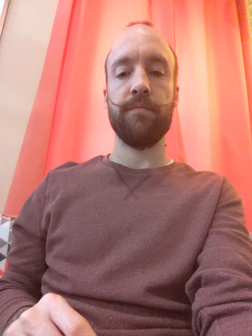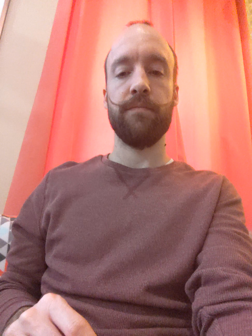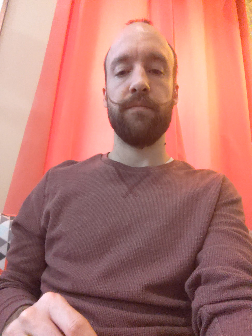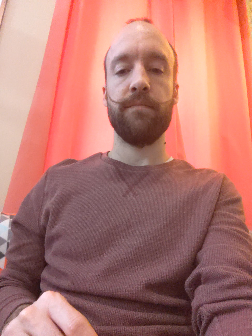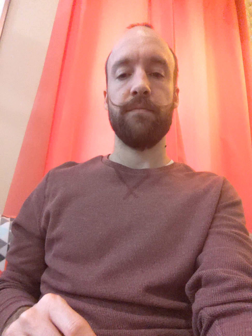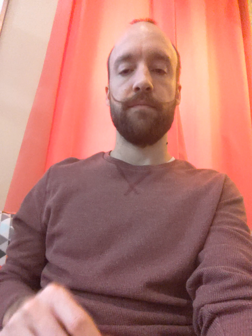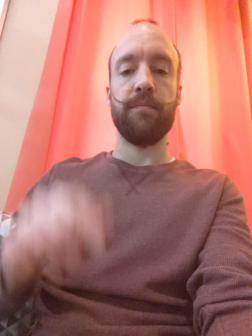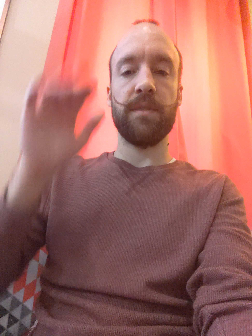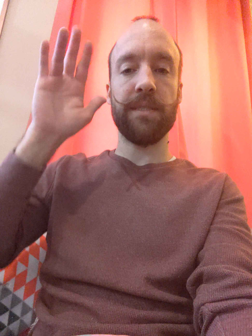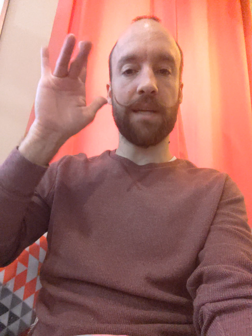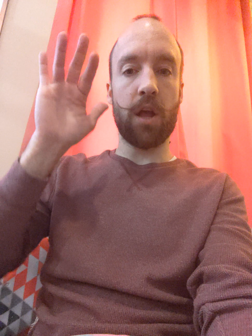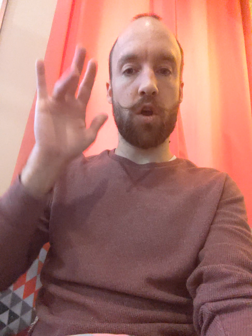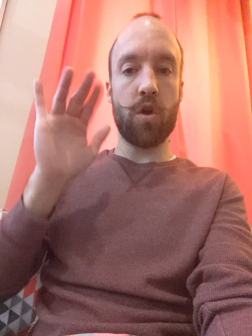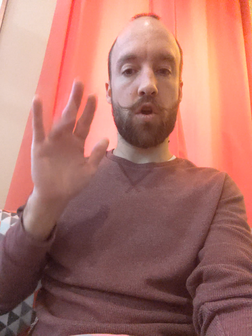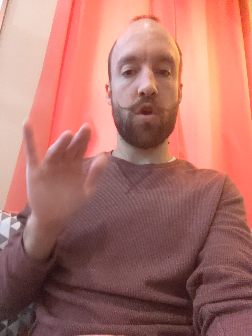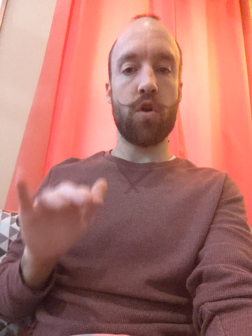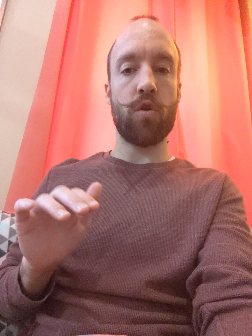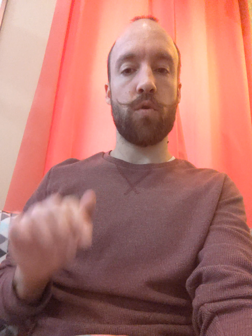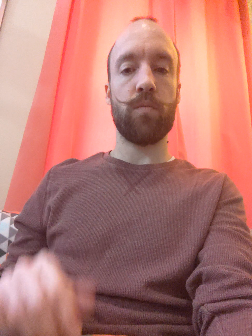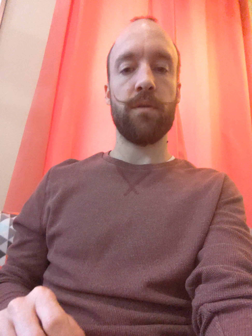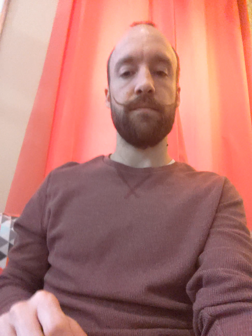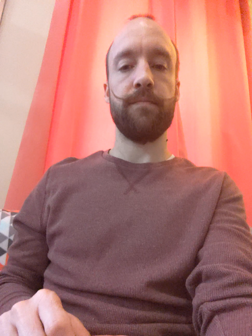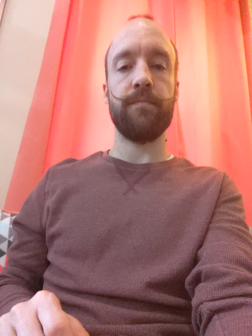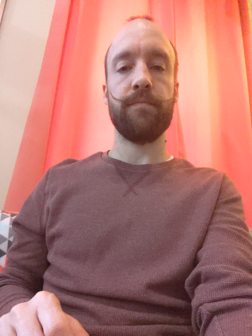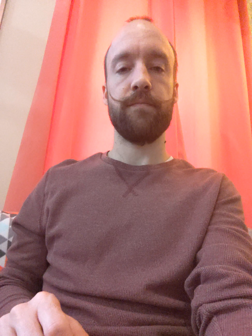snow